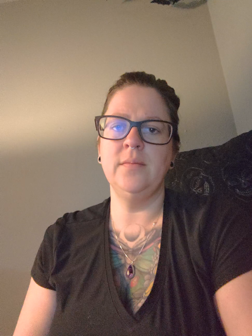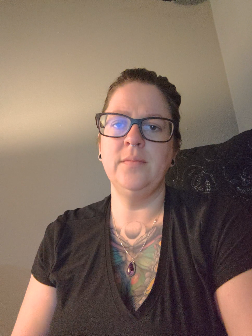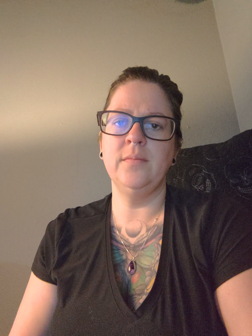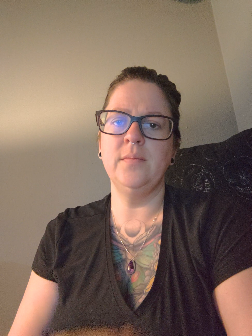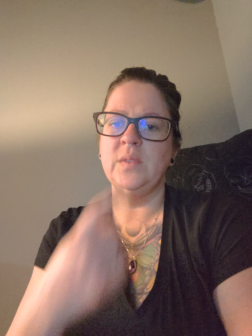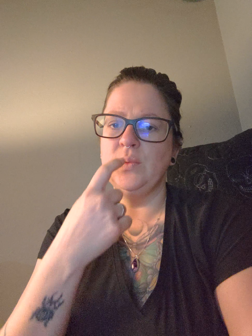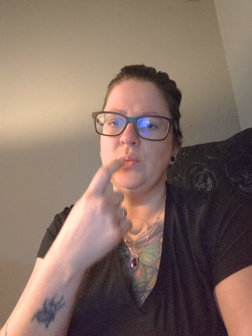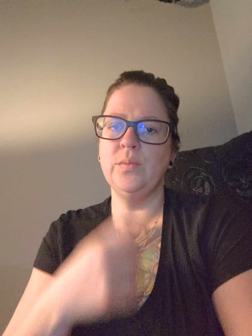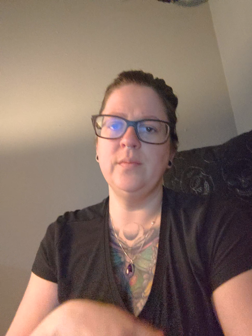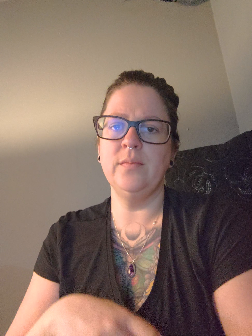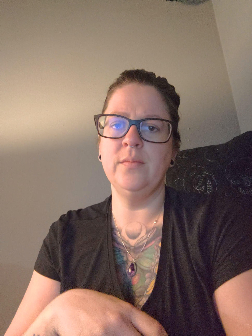tooth